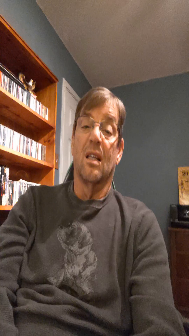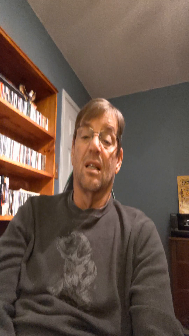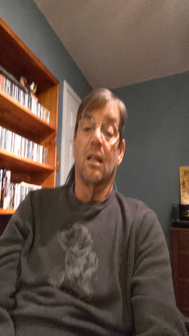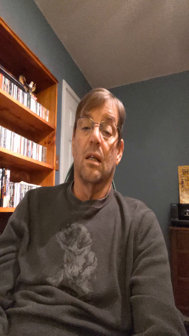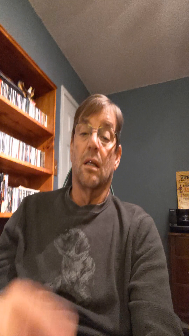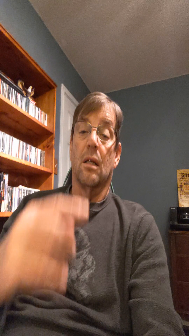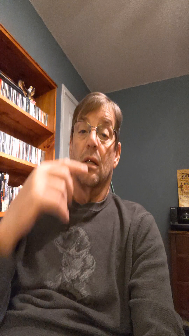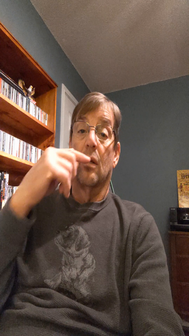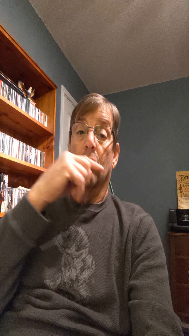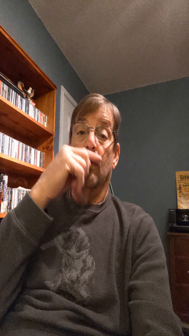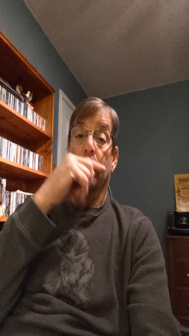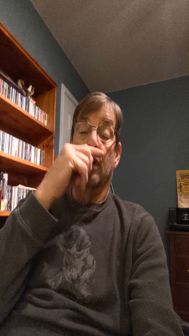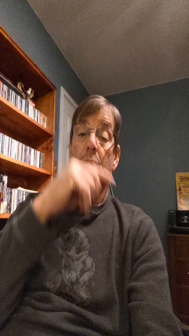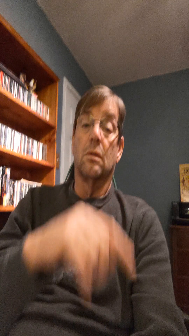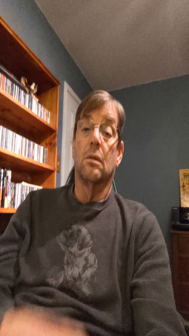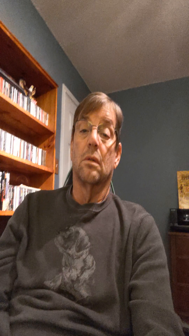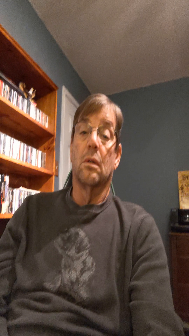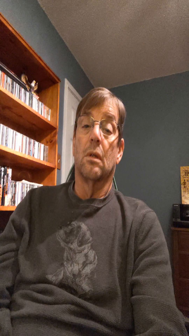toothbrush